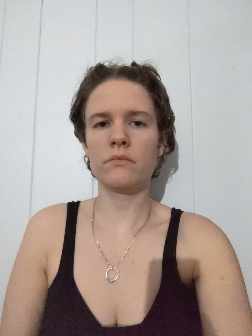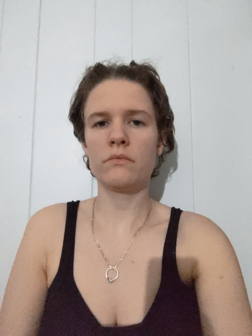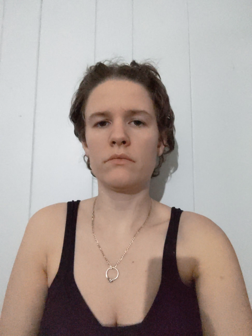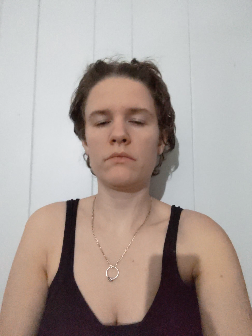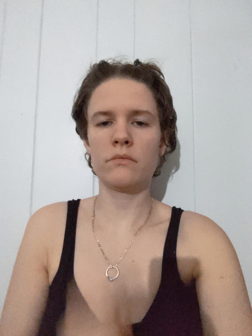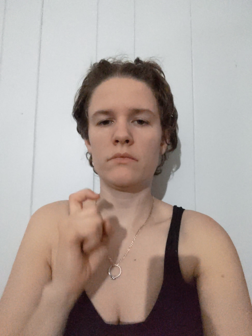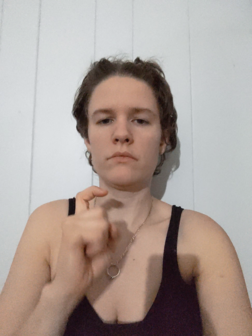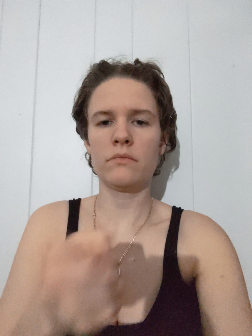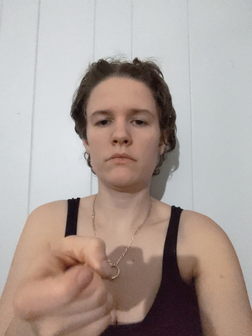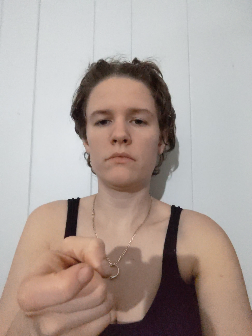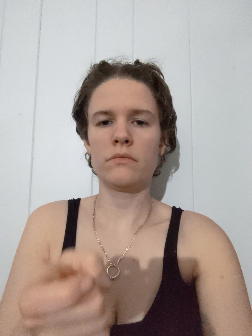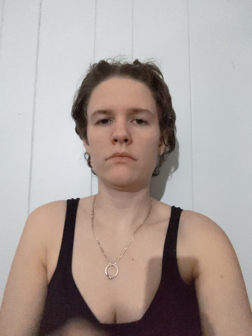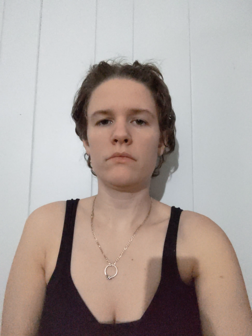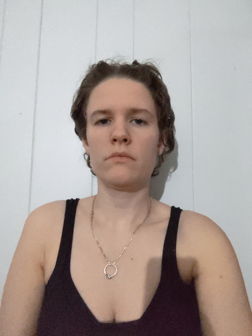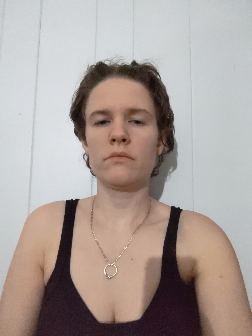gift